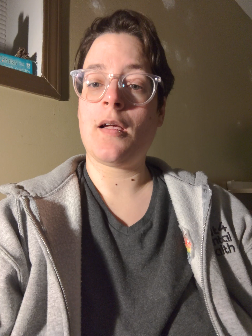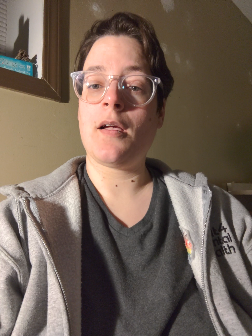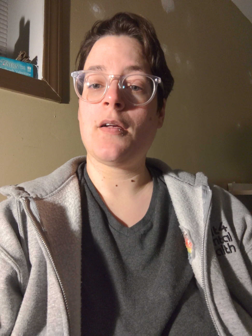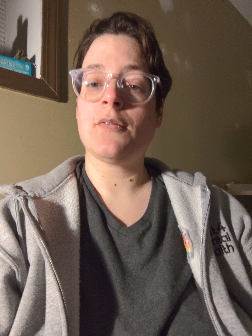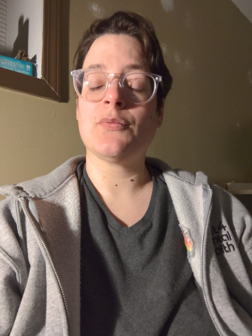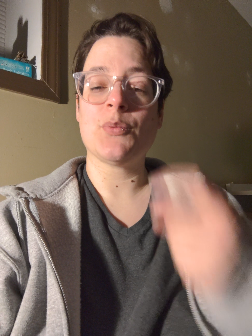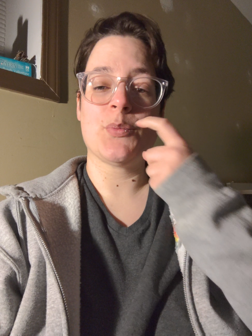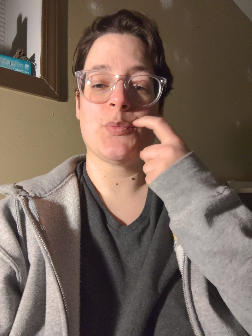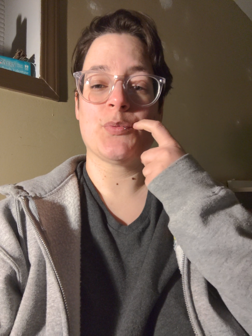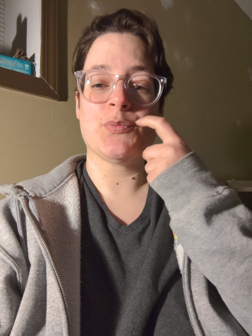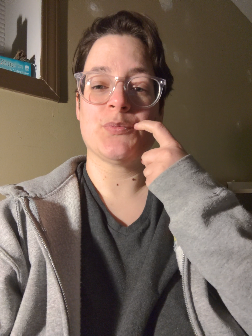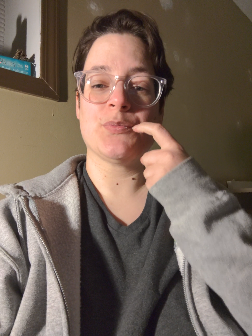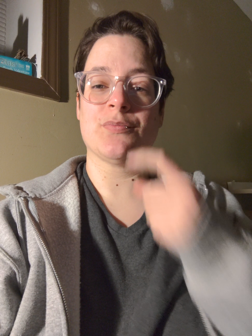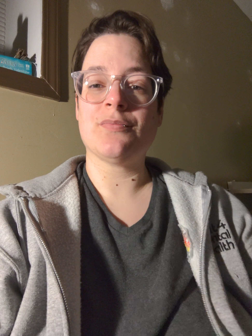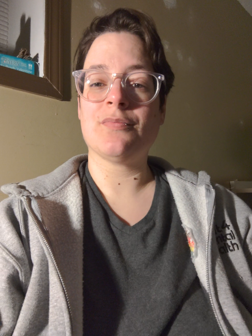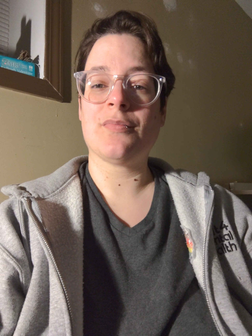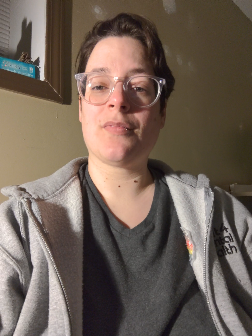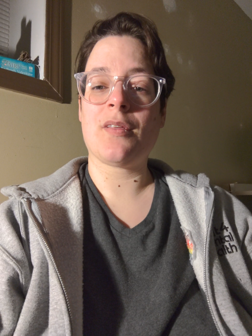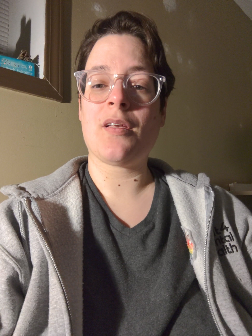tooth